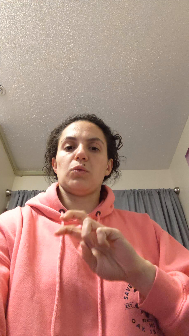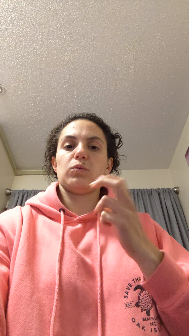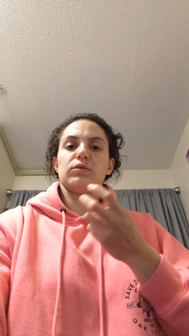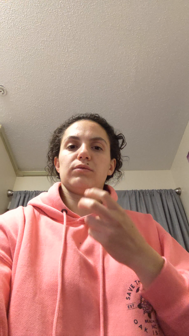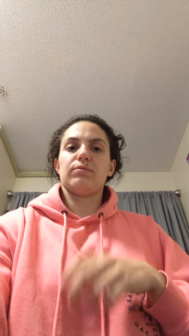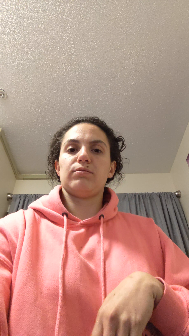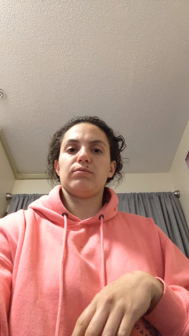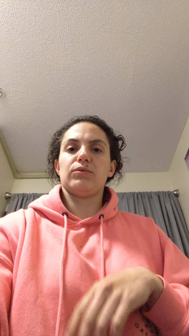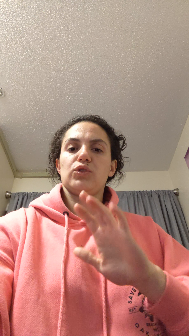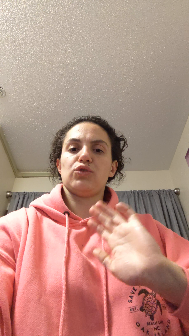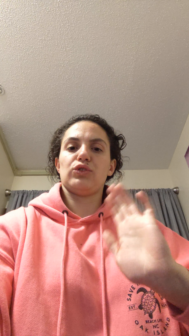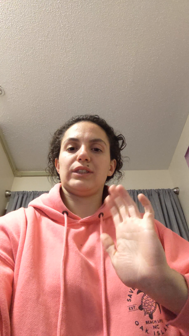cheese